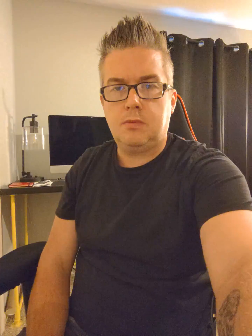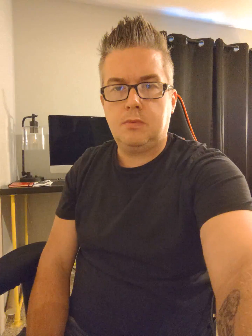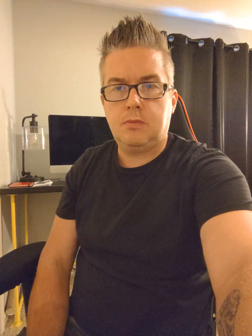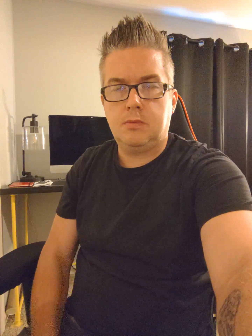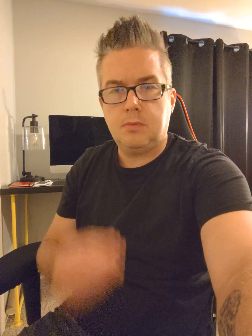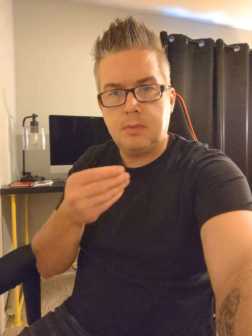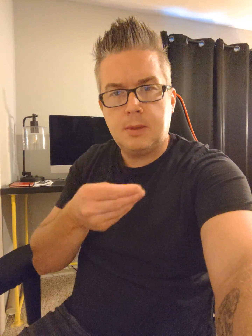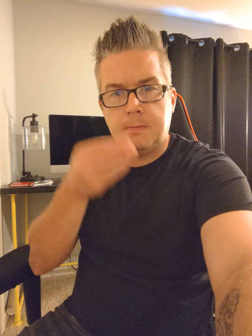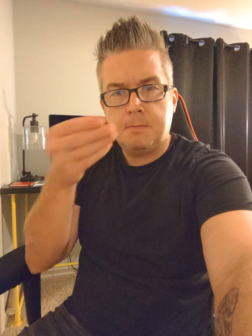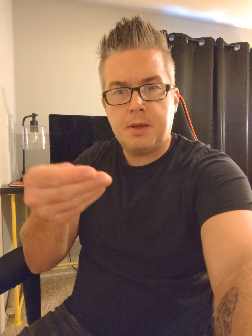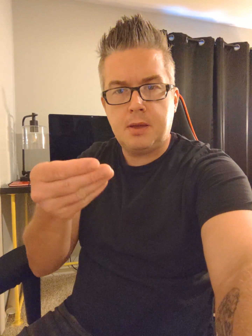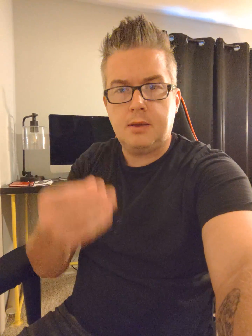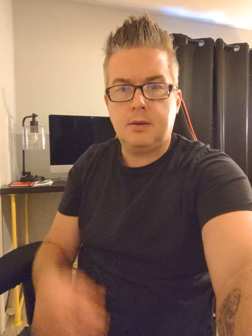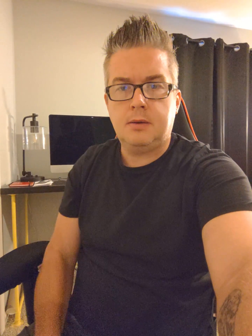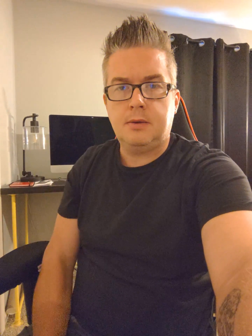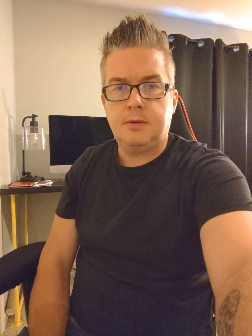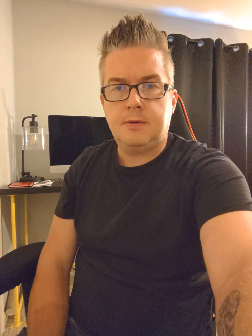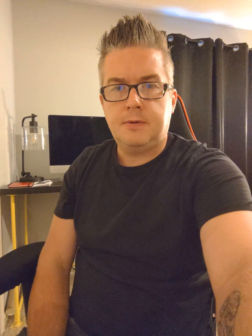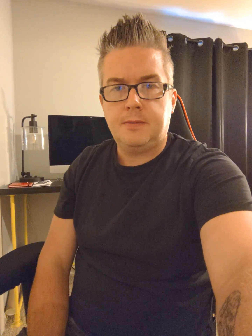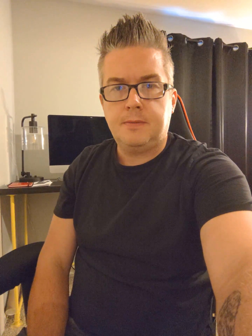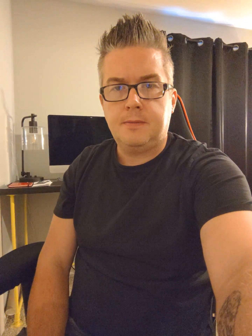buy